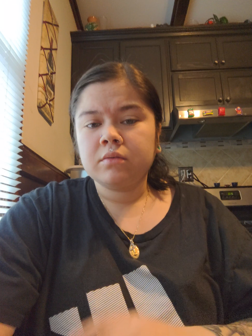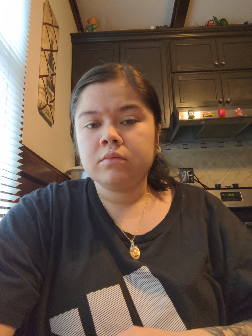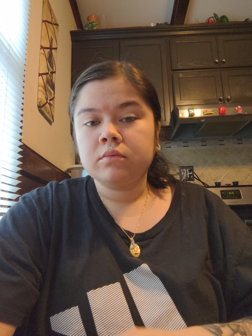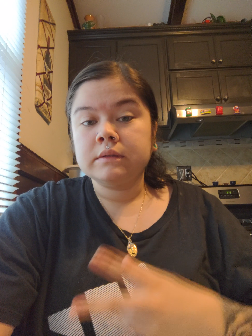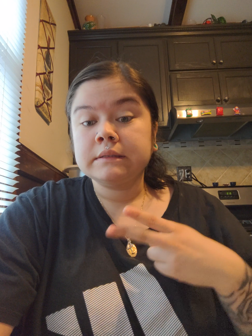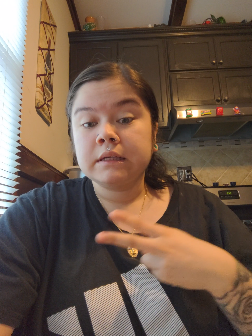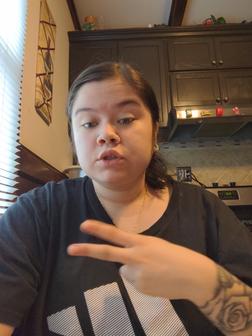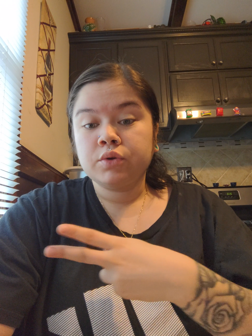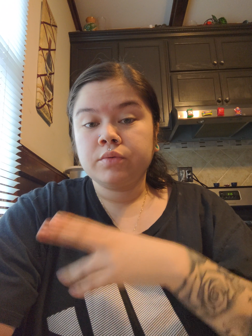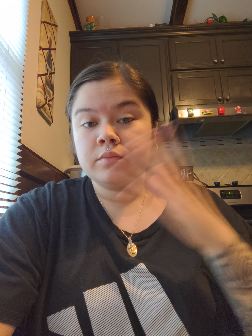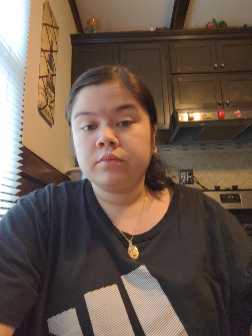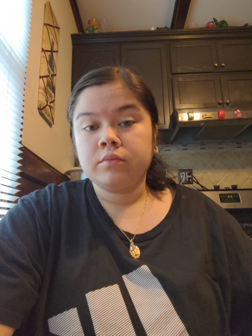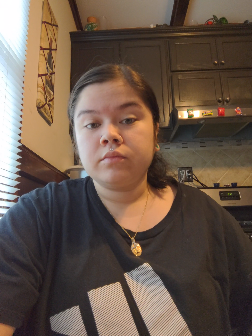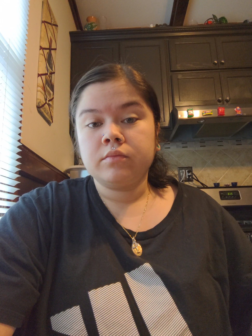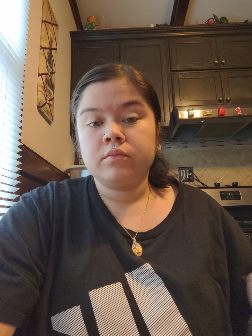scissors